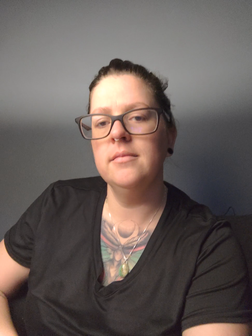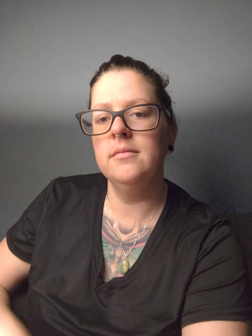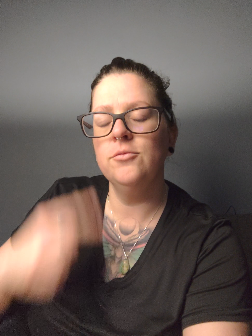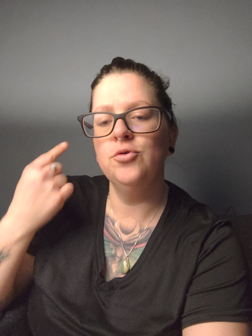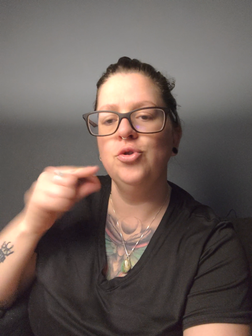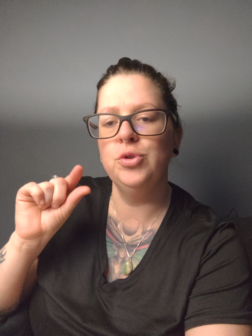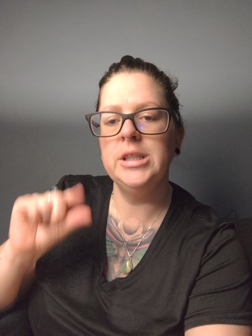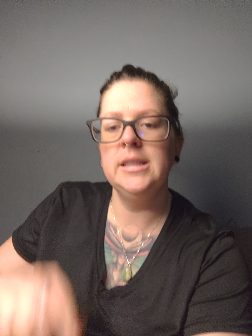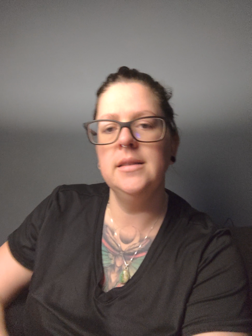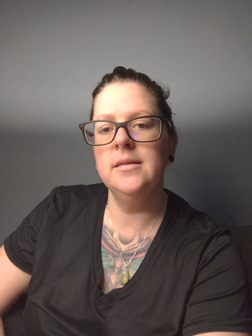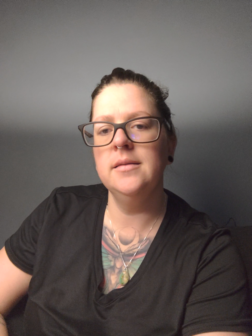green